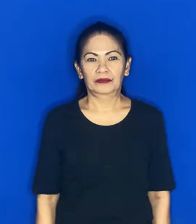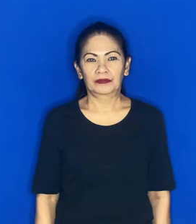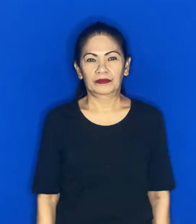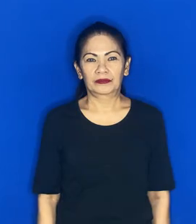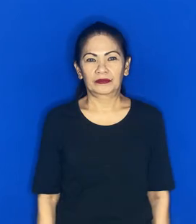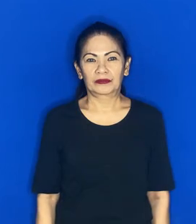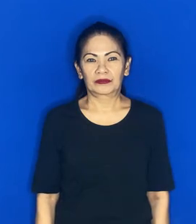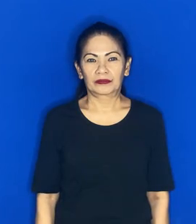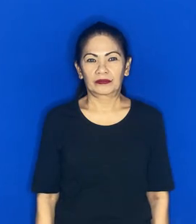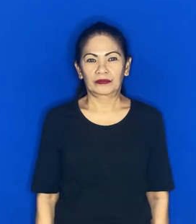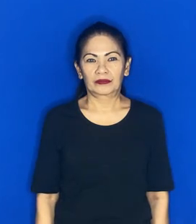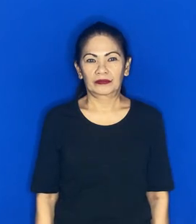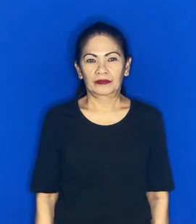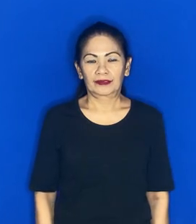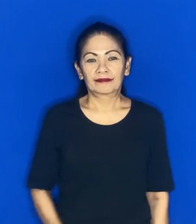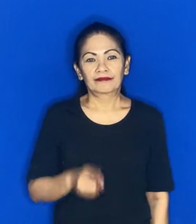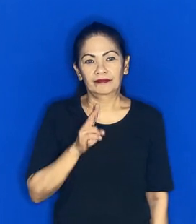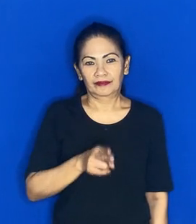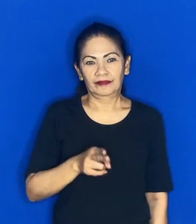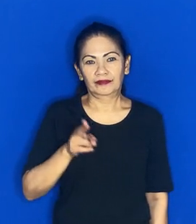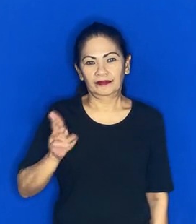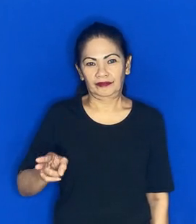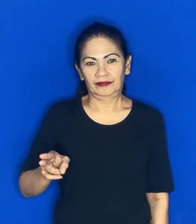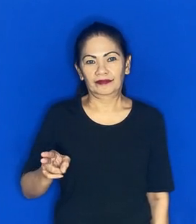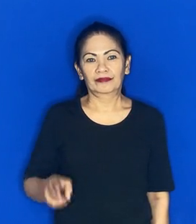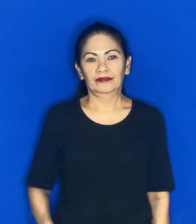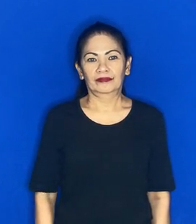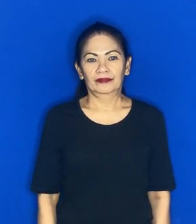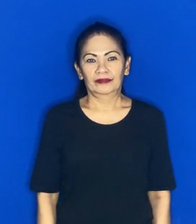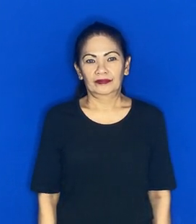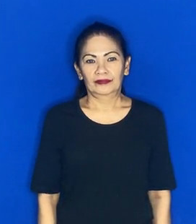hard of hearing